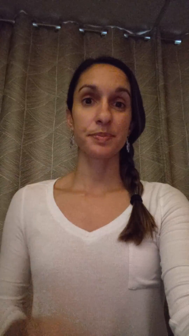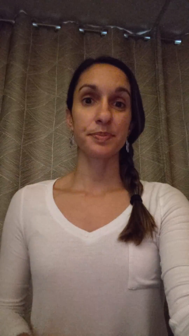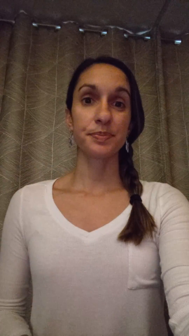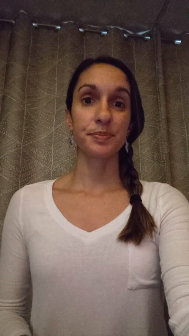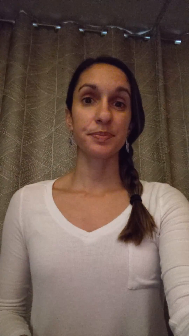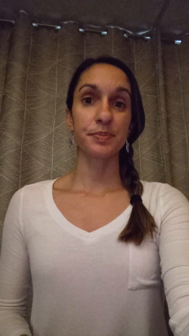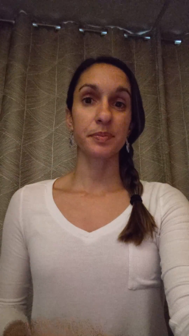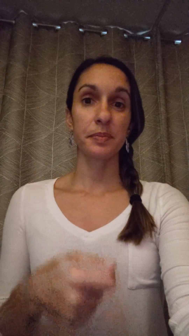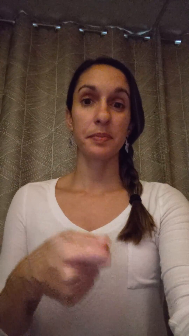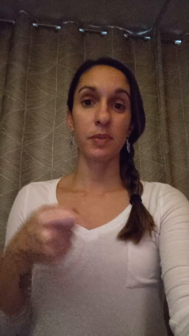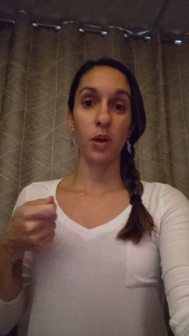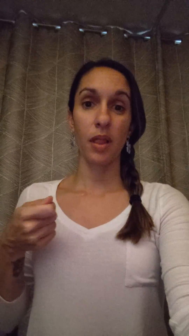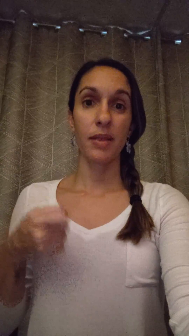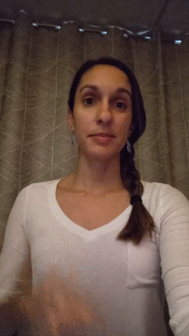pull